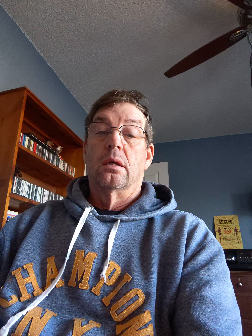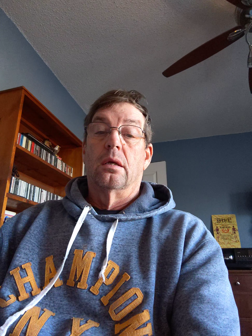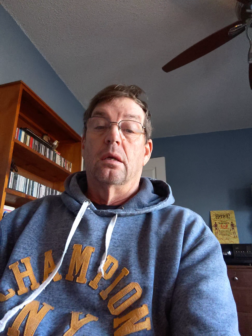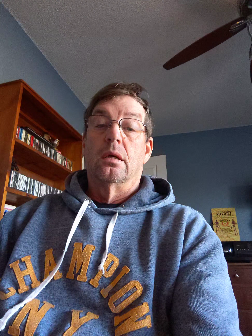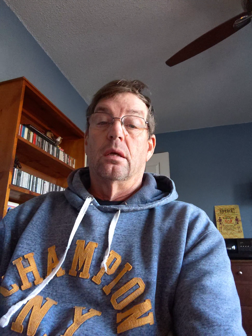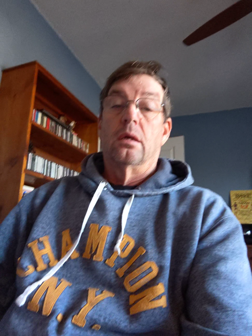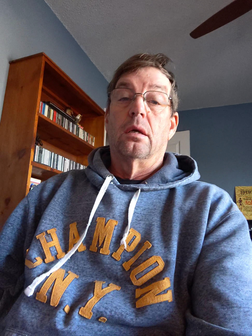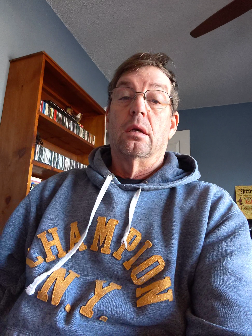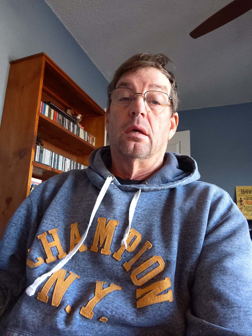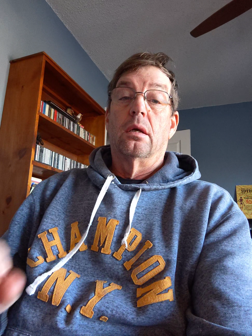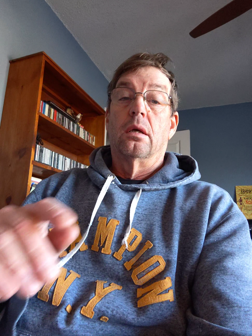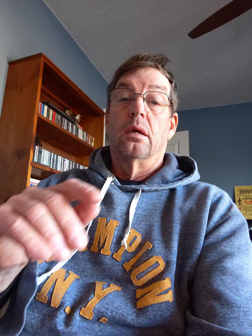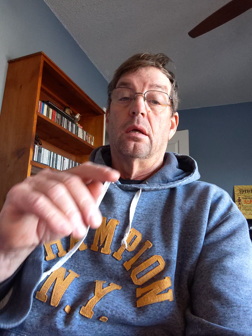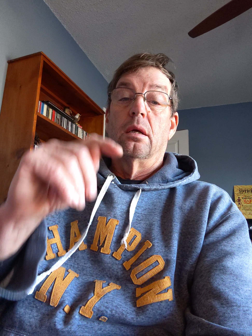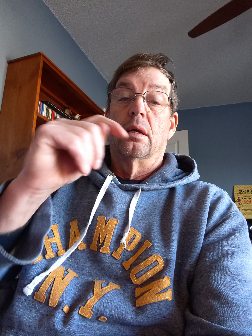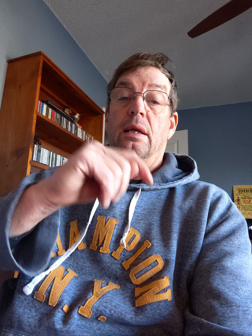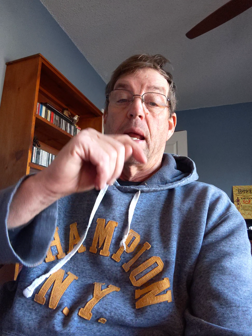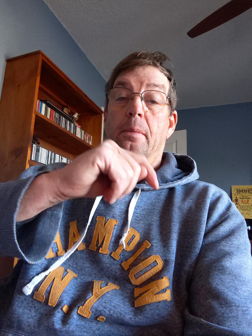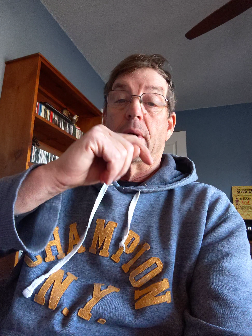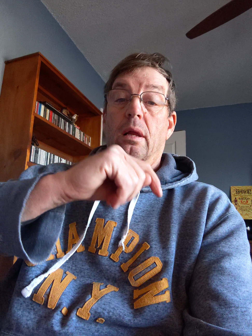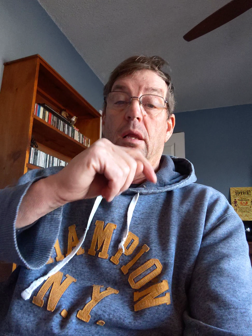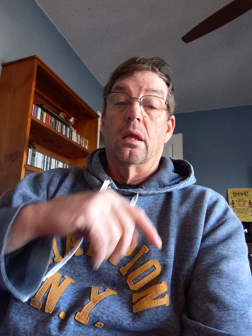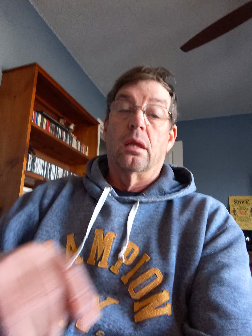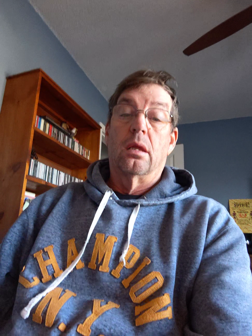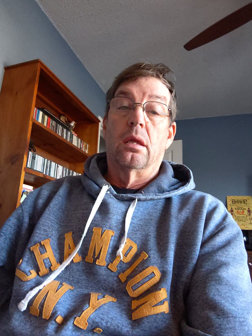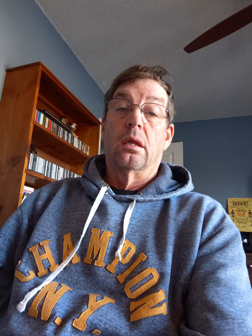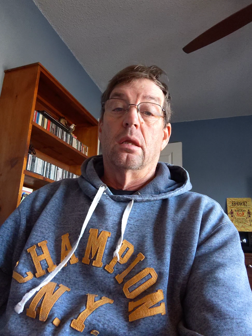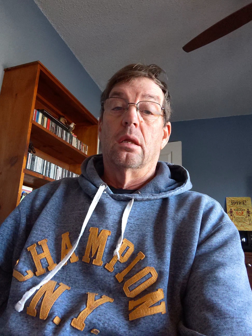table